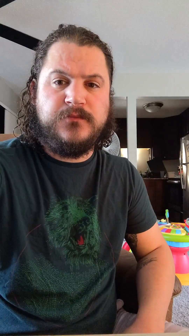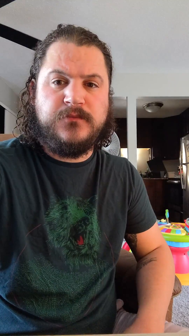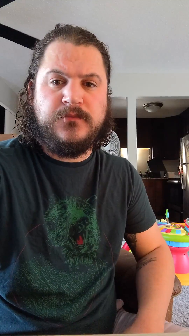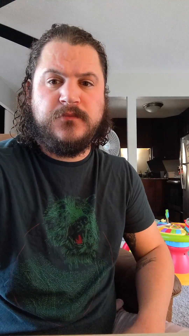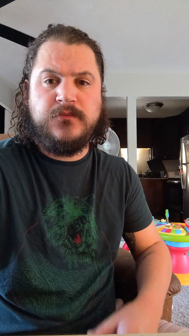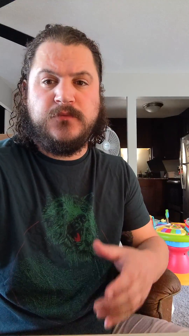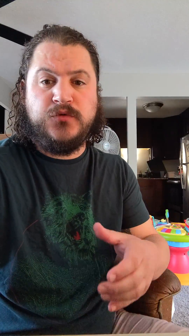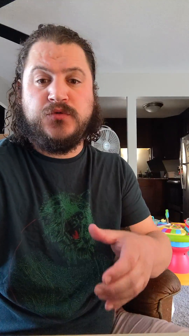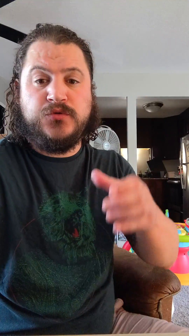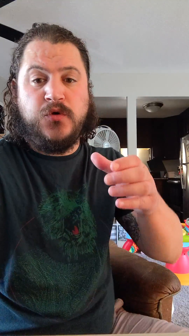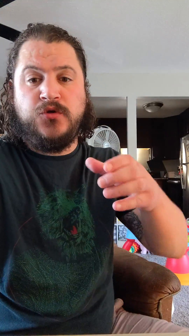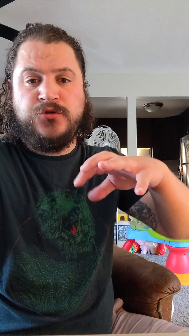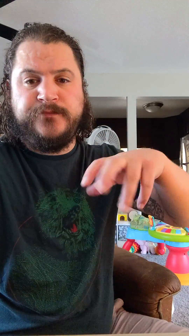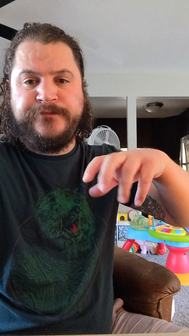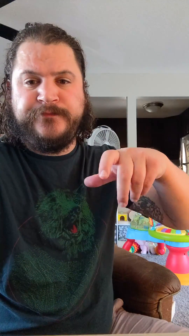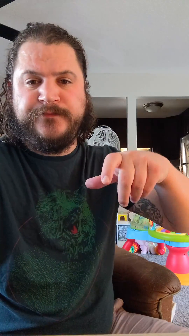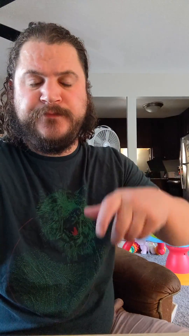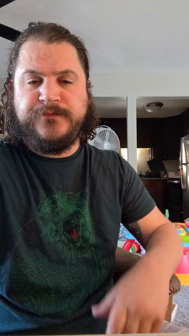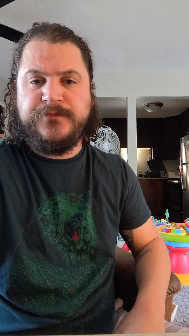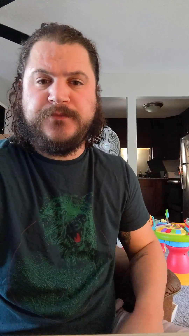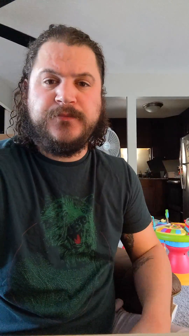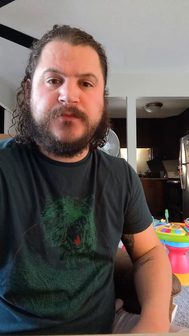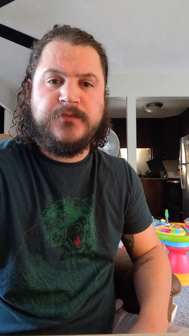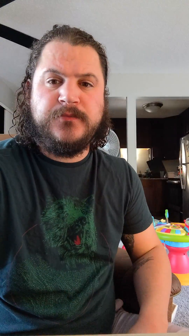jar